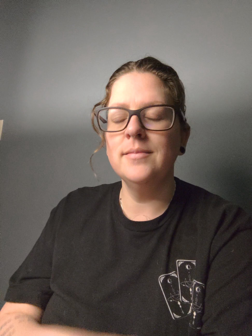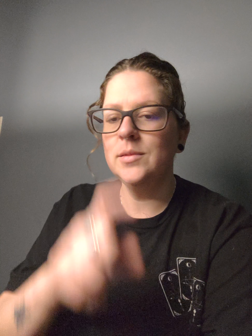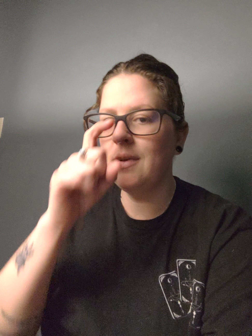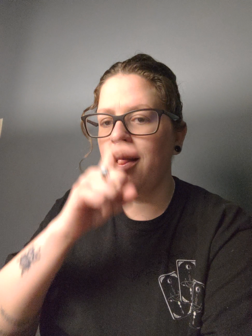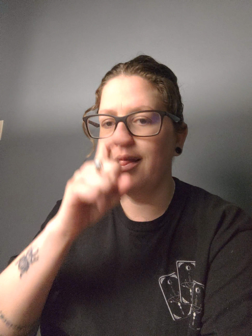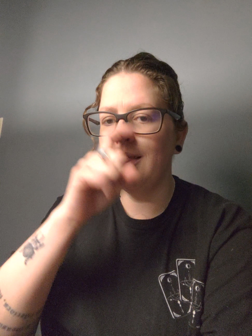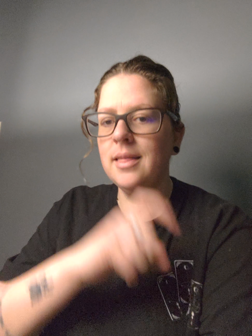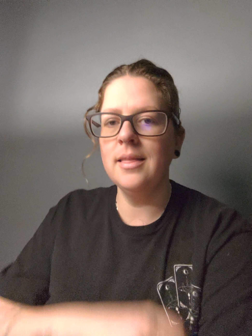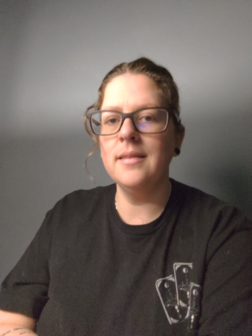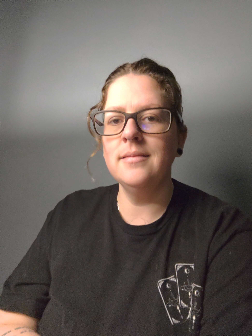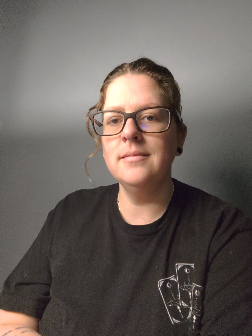doll